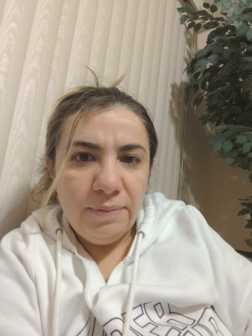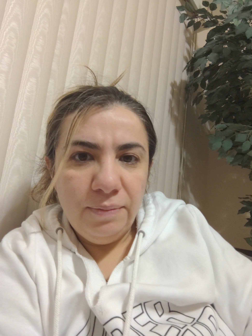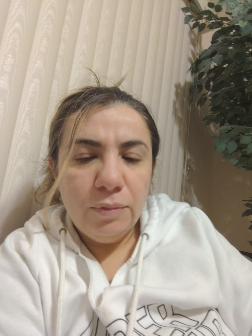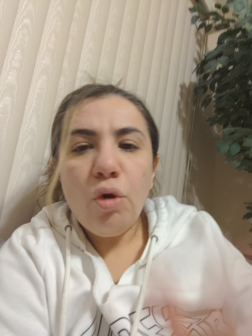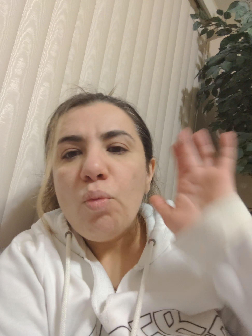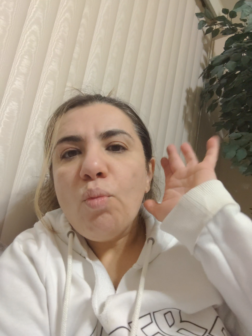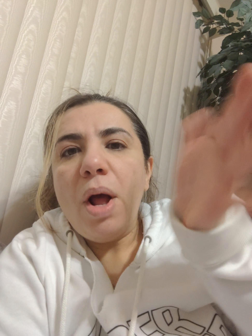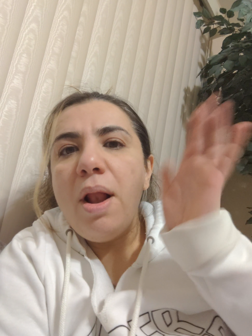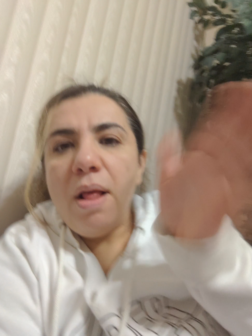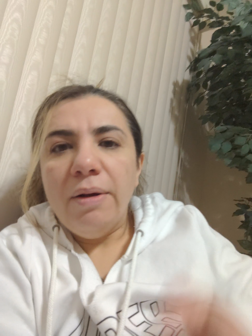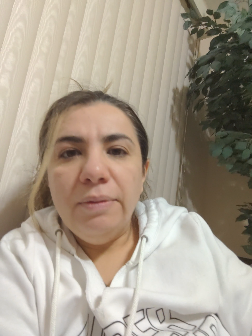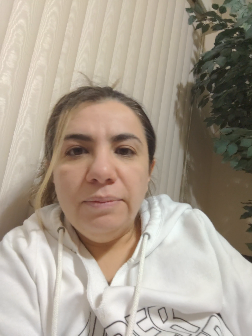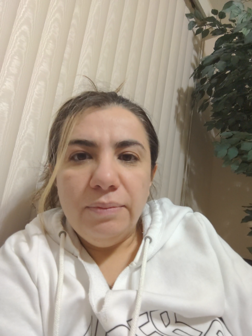will